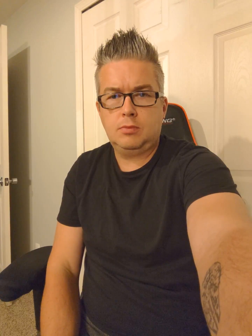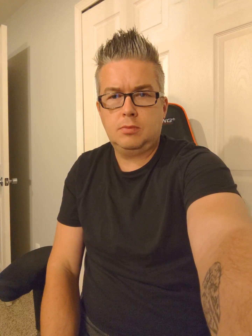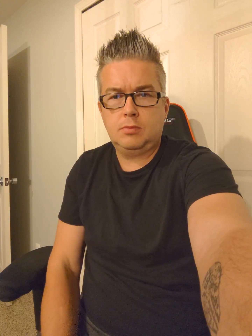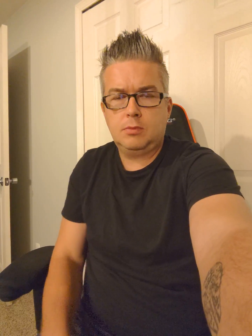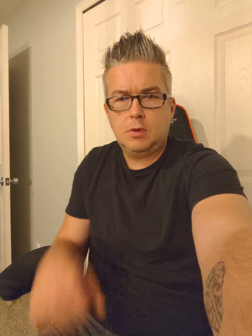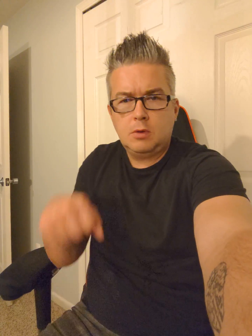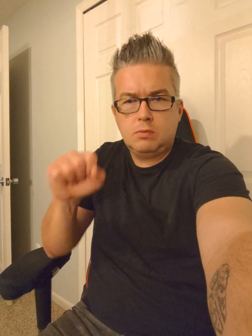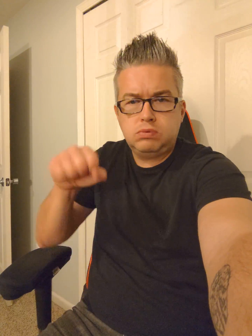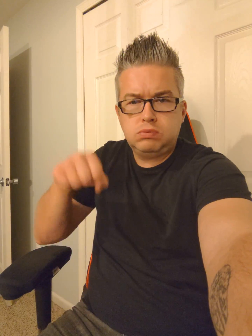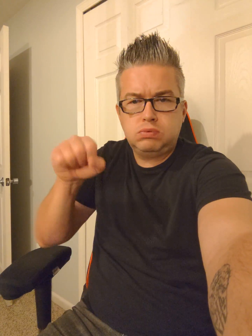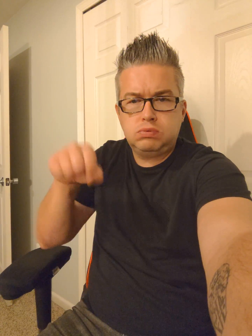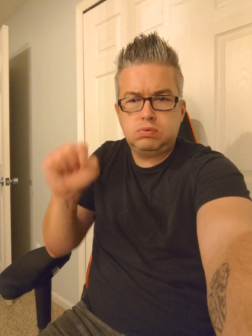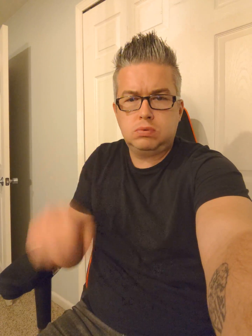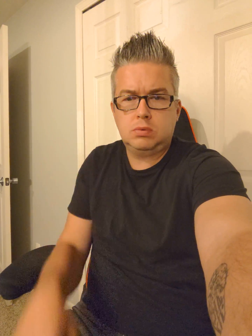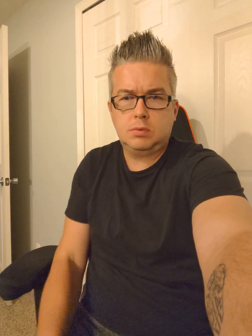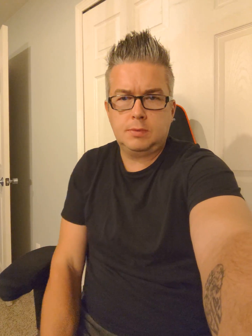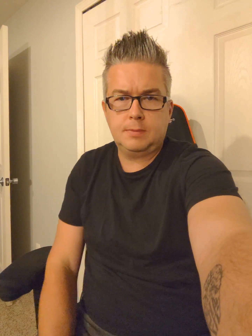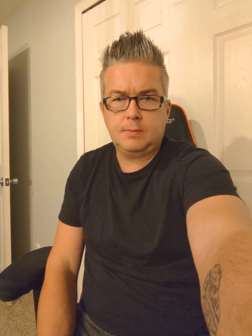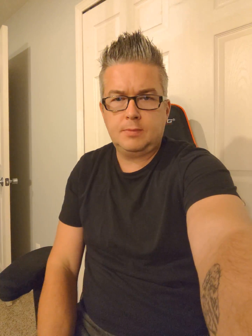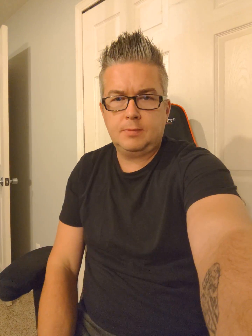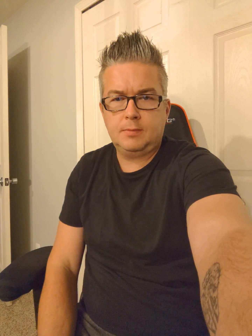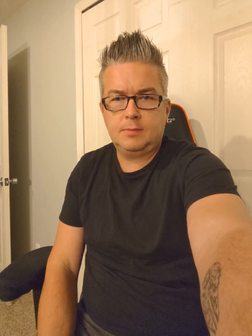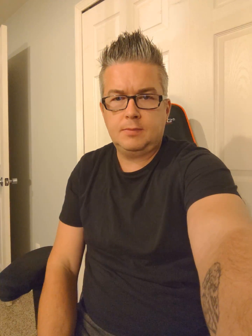motorcycle